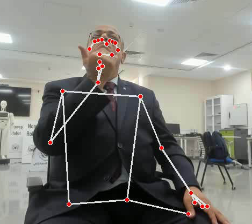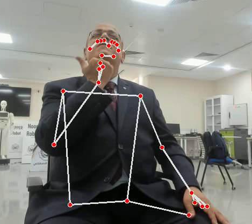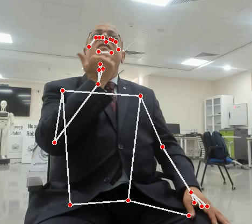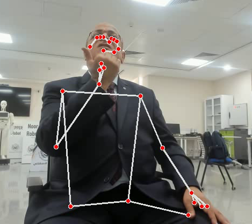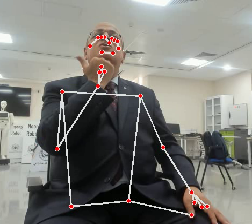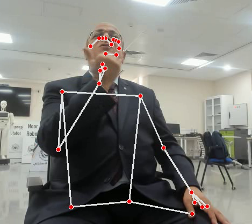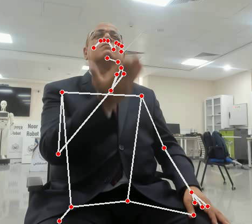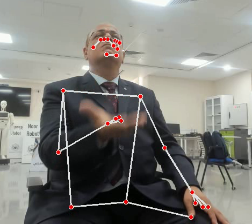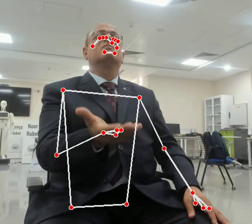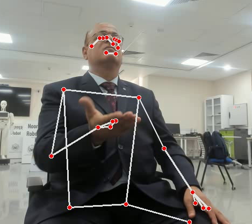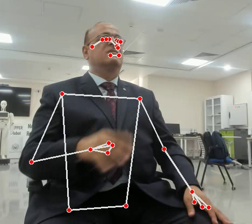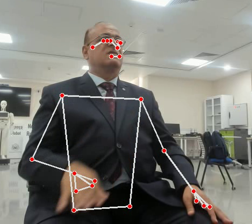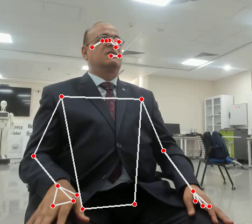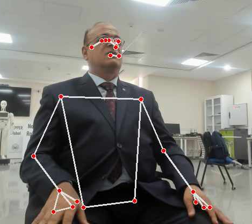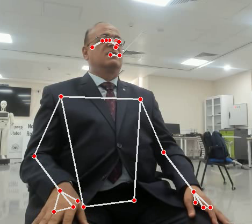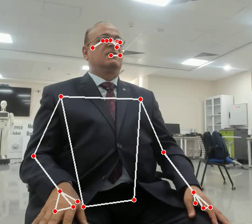mafish